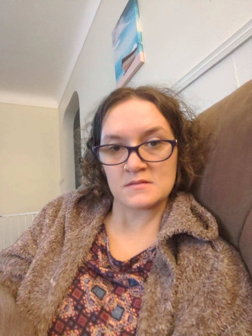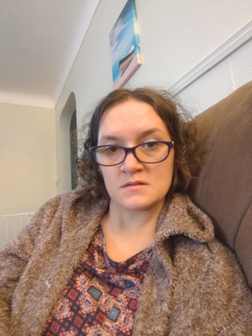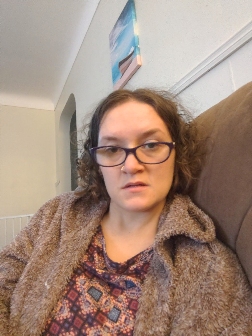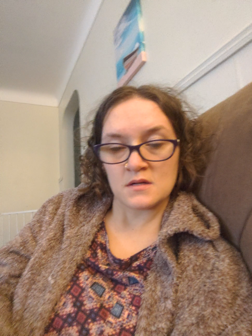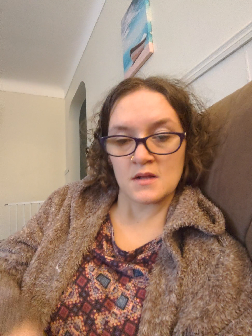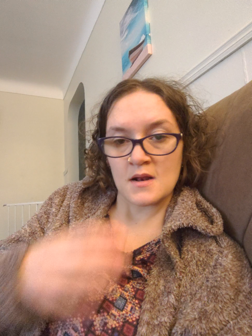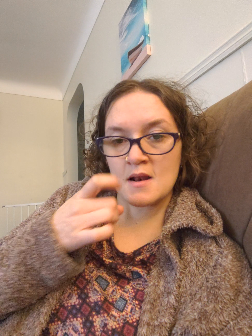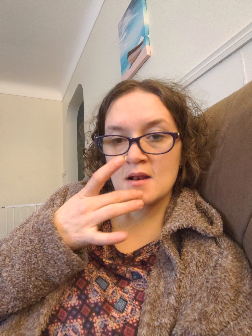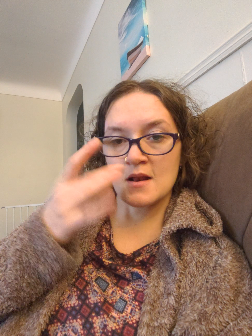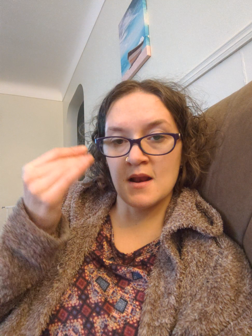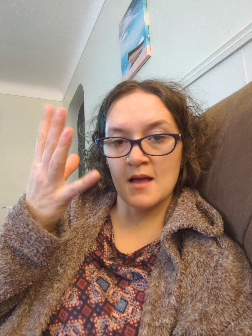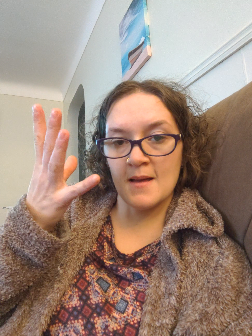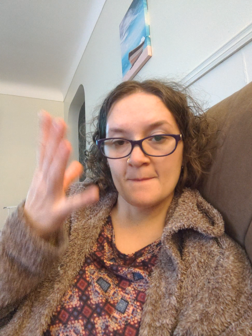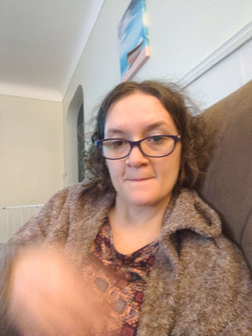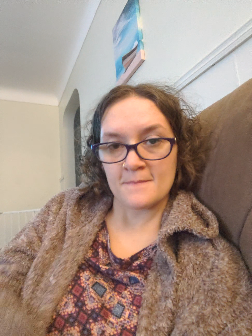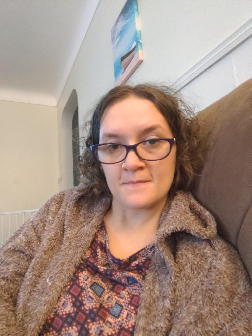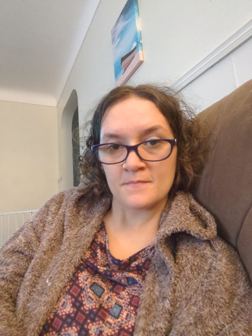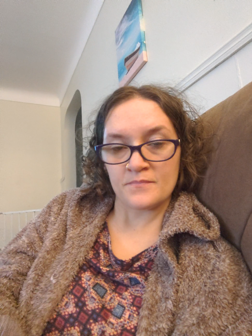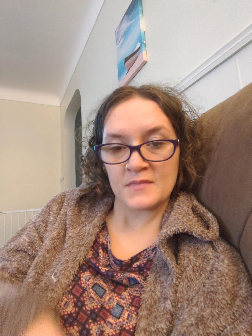lamp